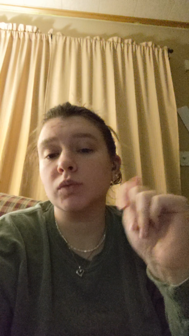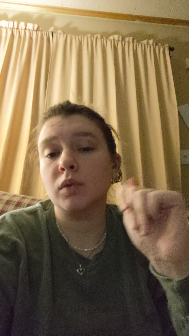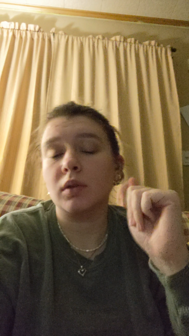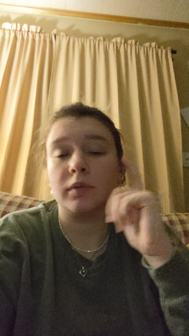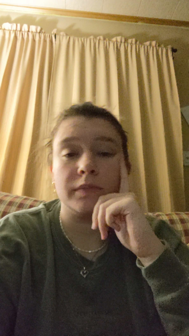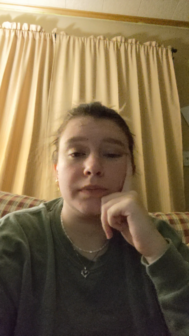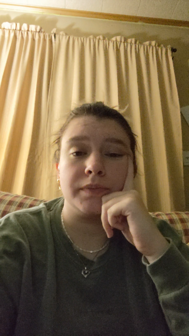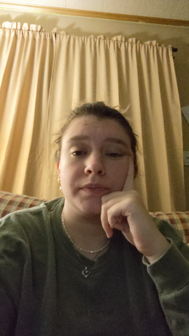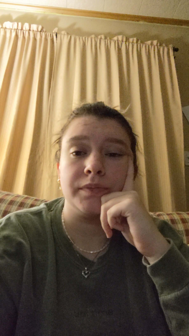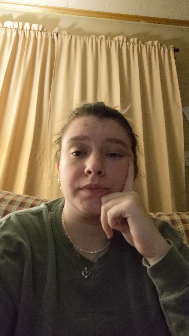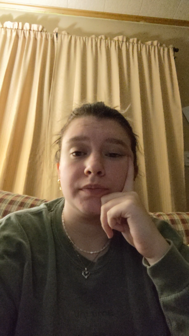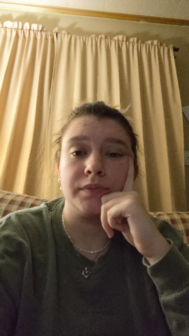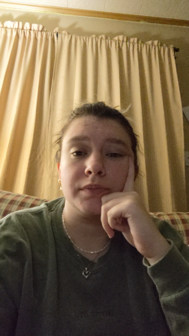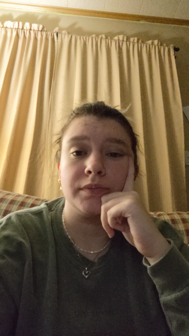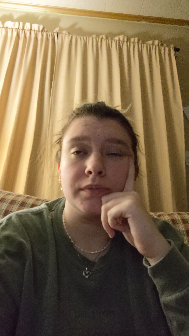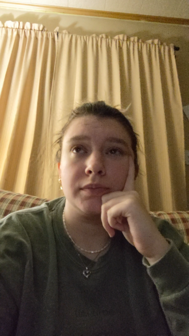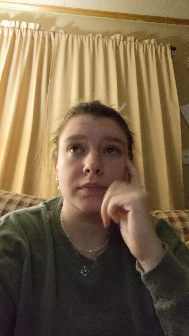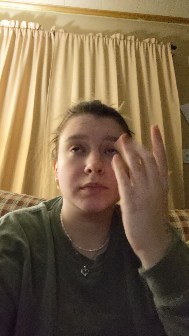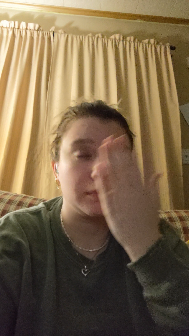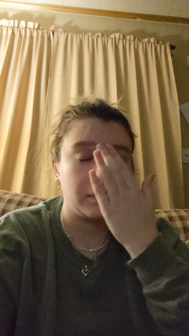peekaboo